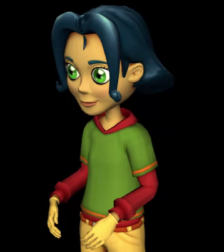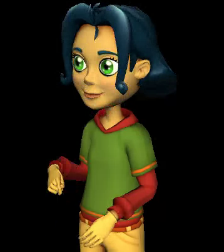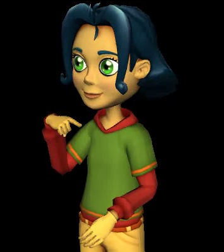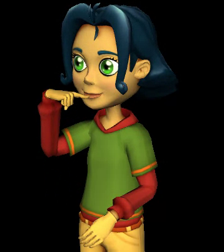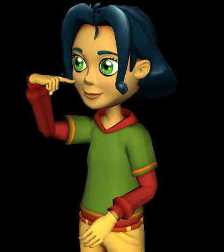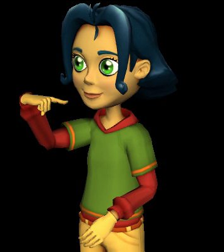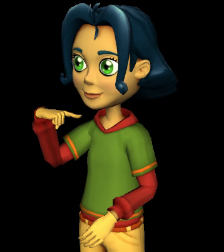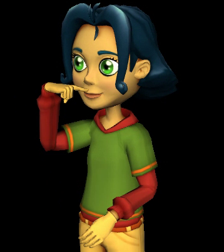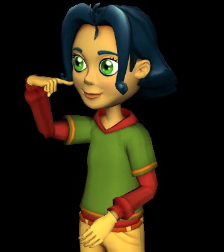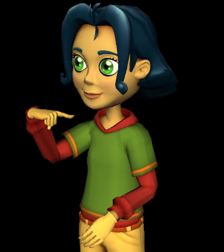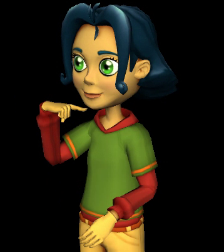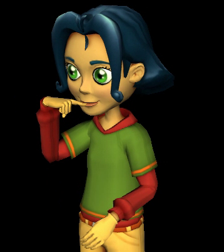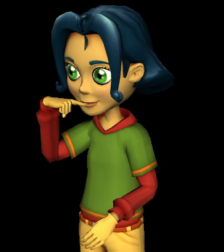يتحدث